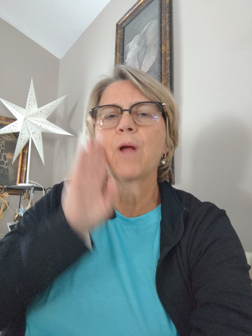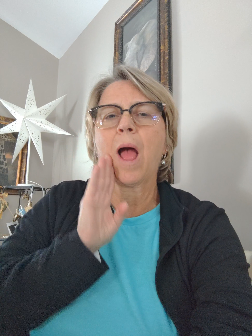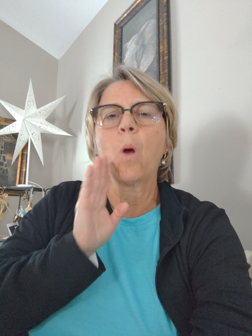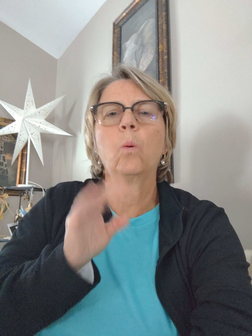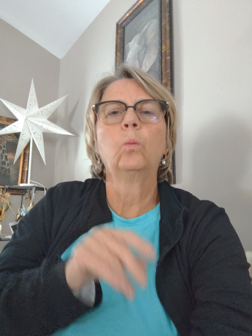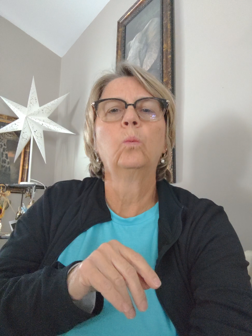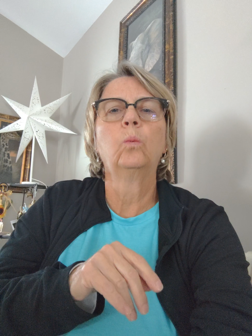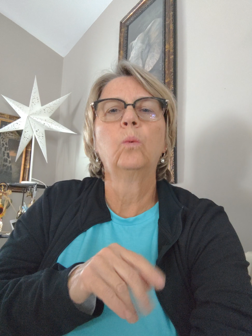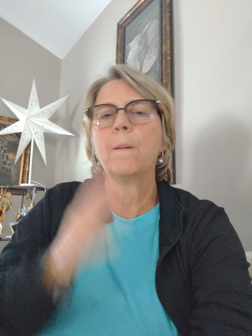brown